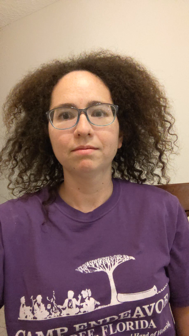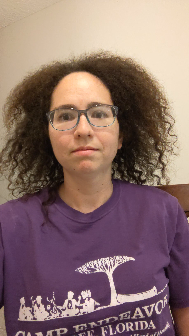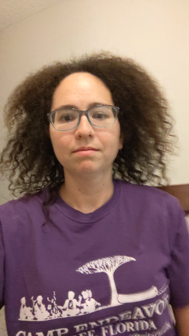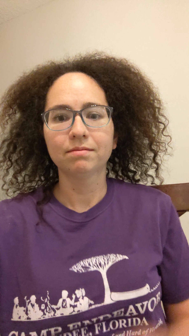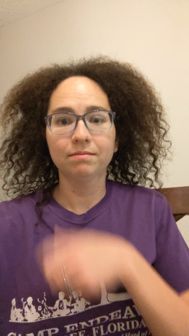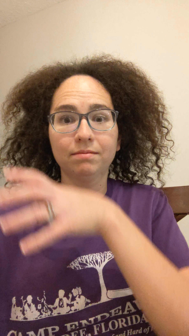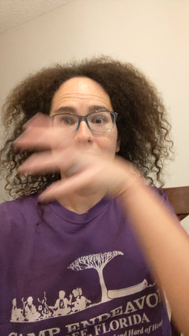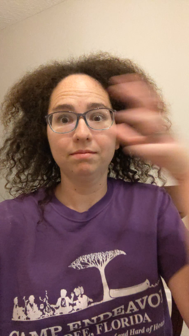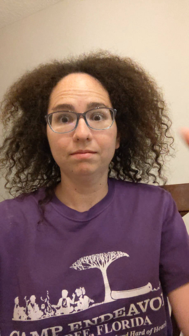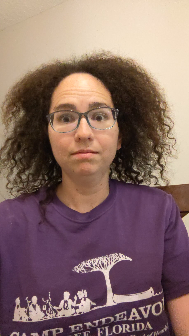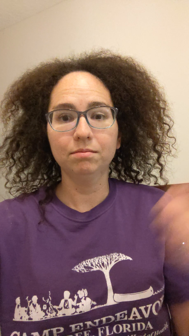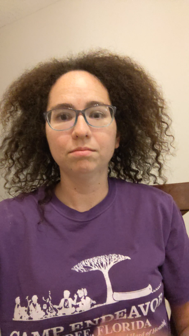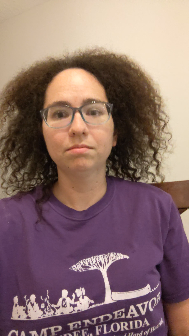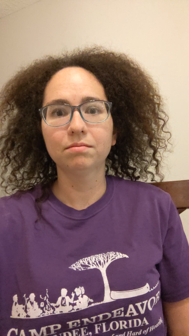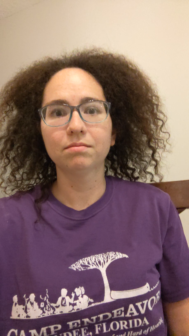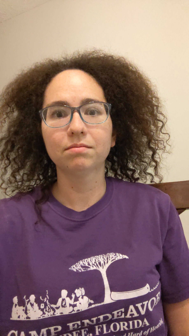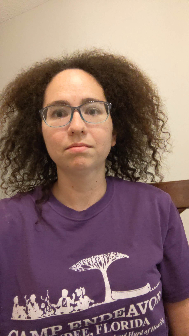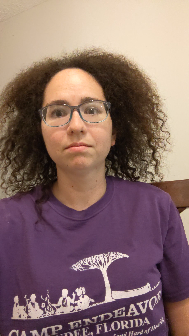much